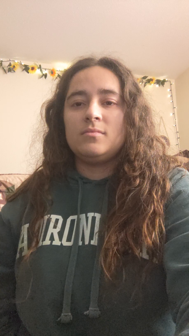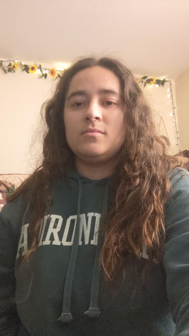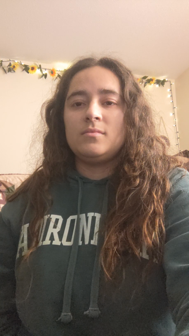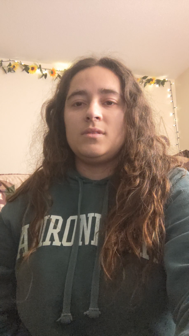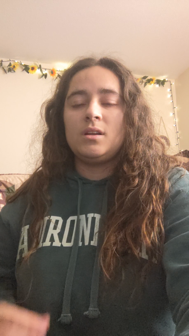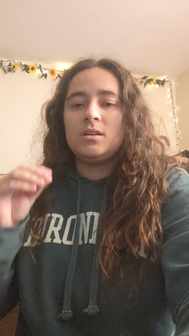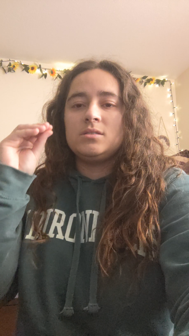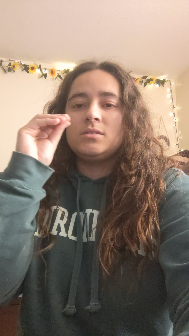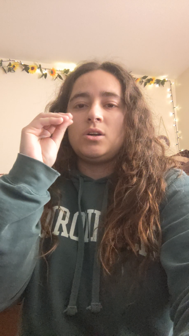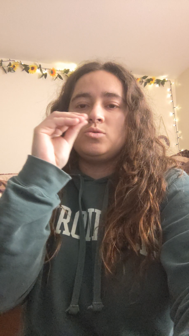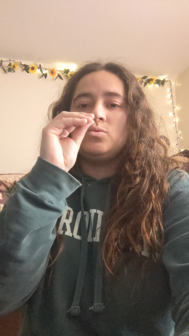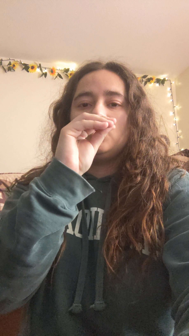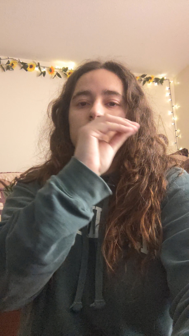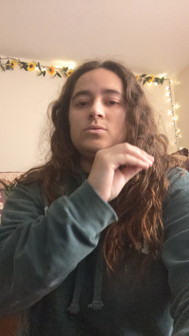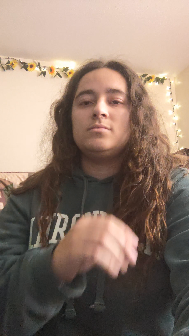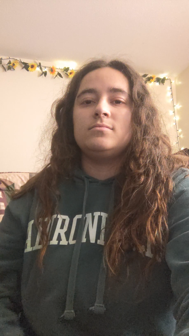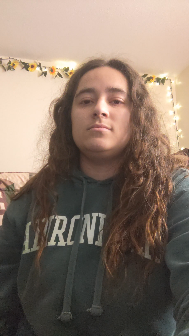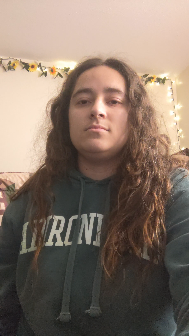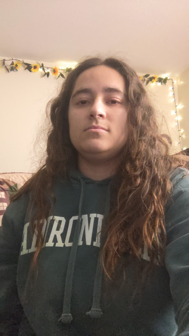dinosaur